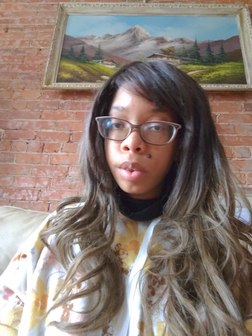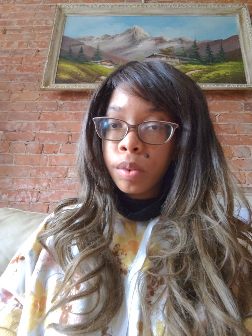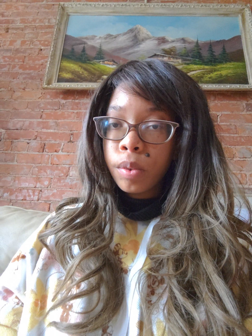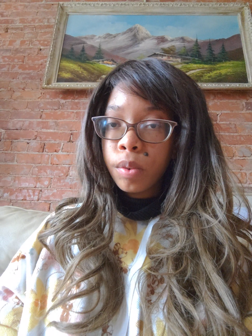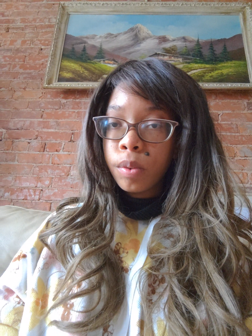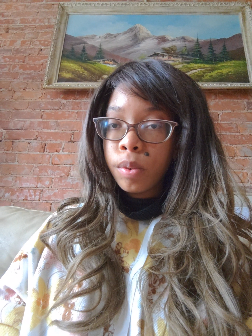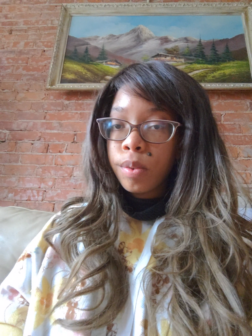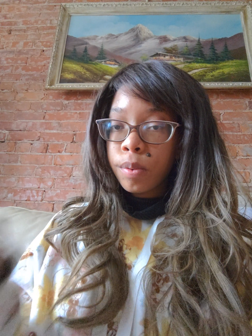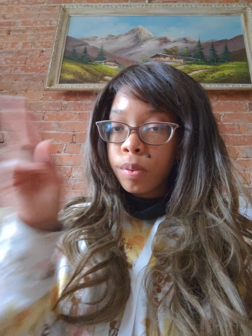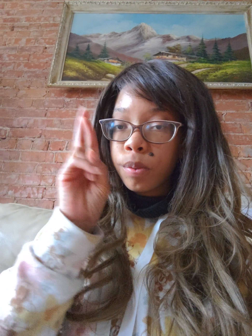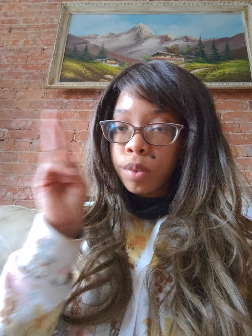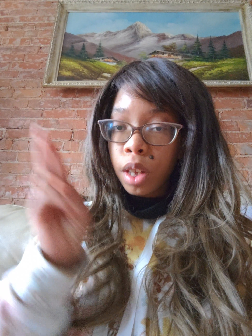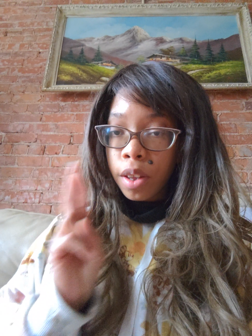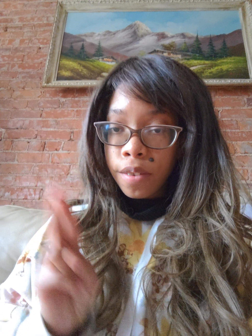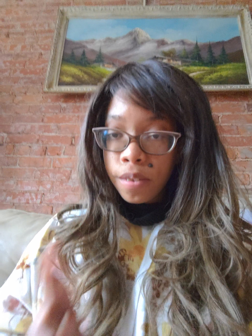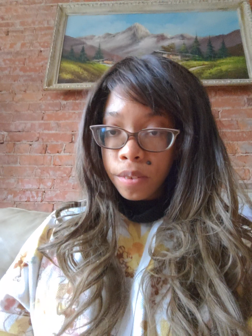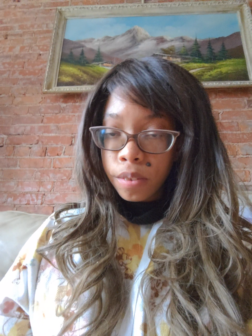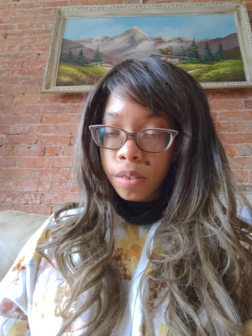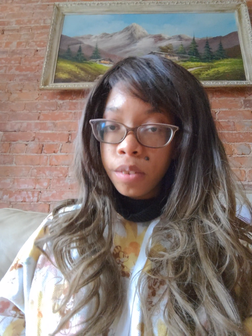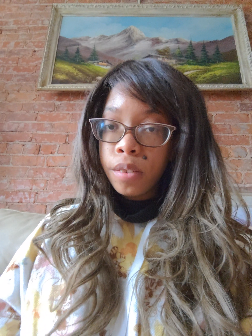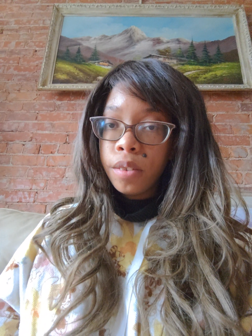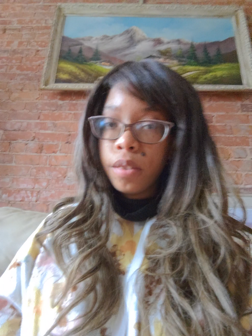refrigerator